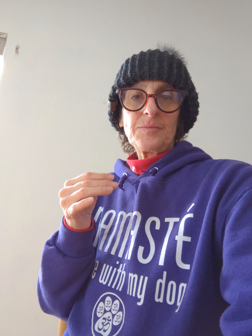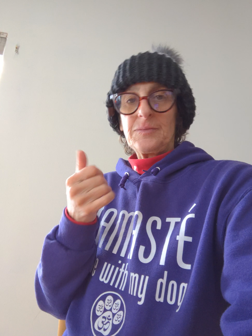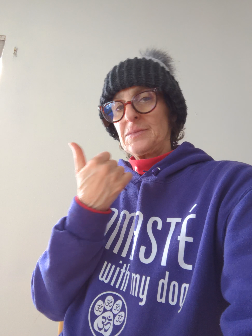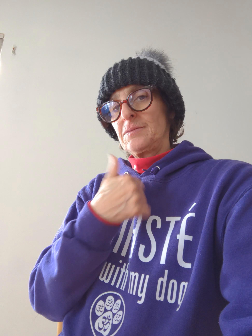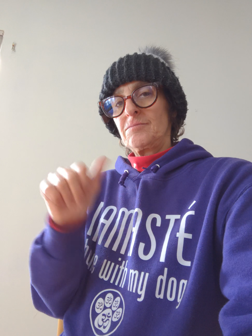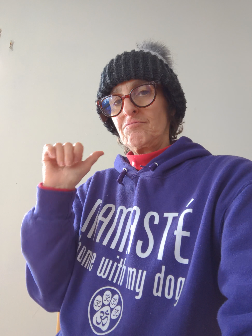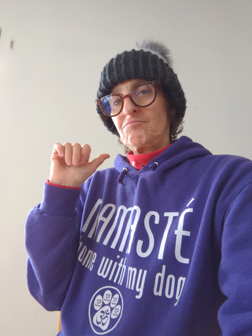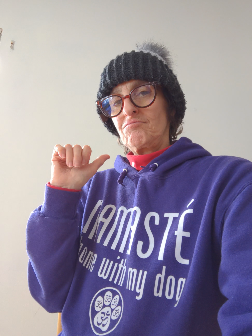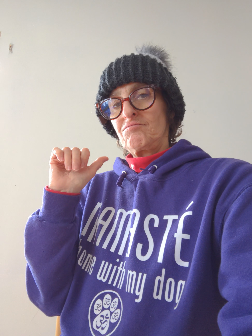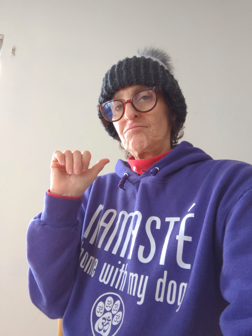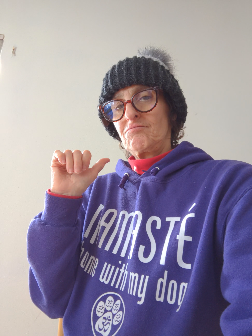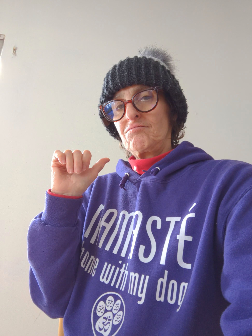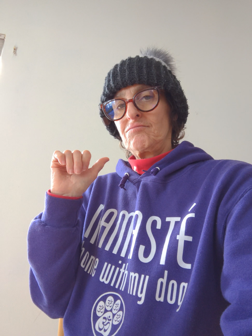any